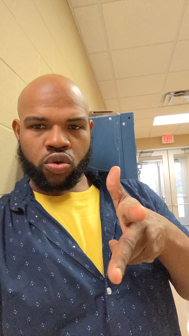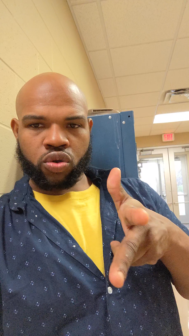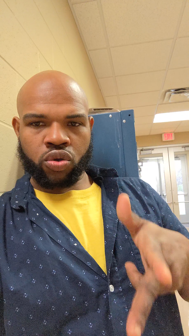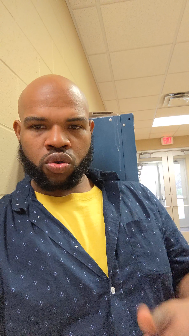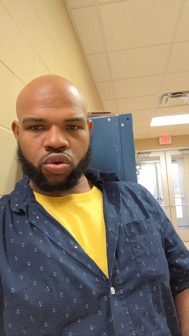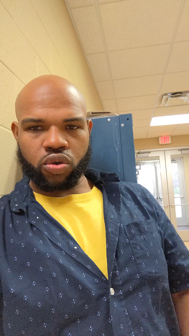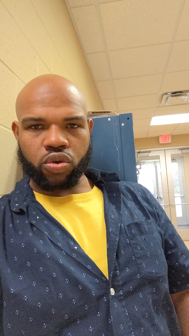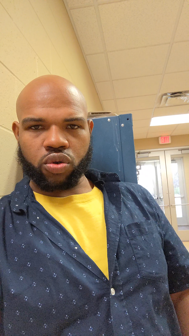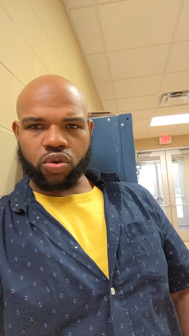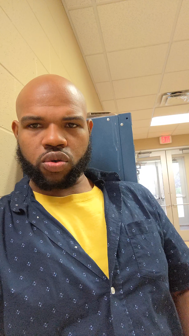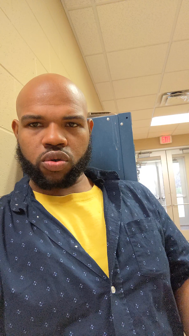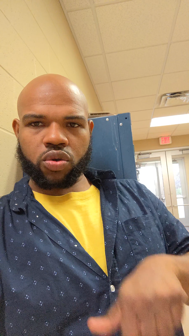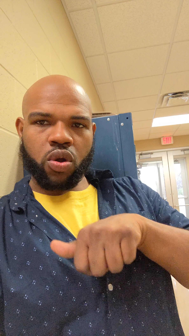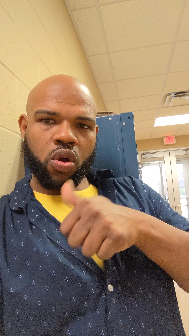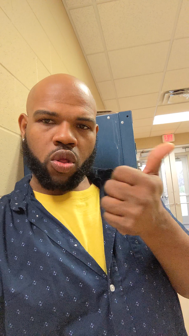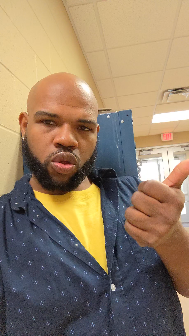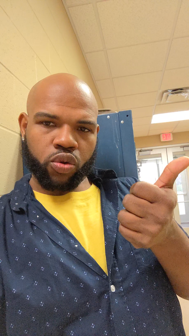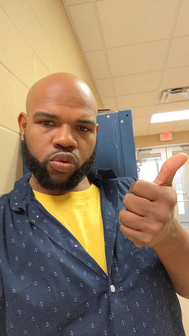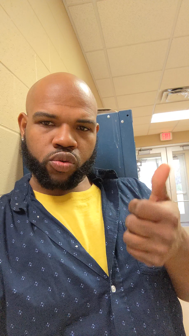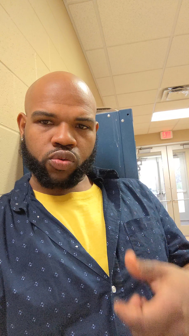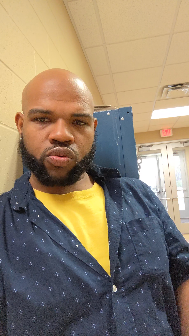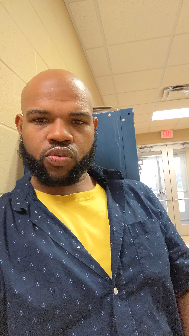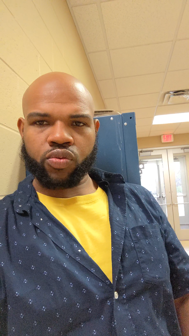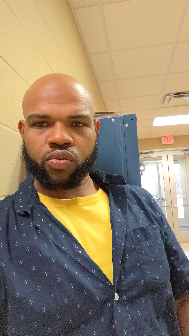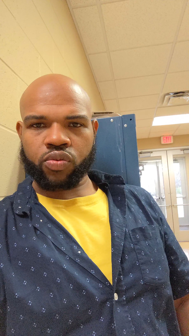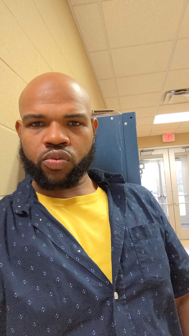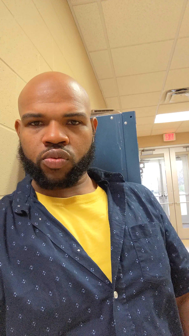other